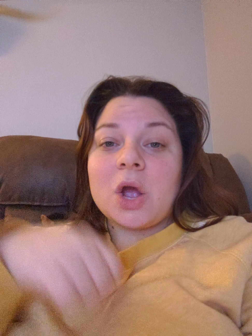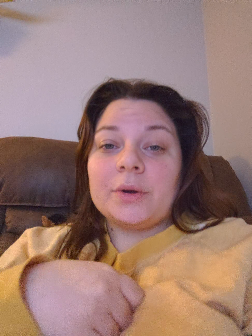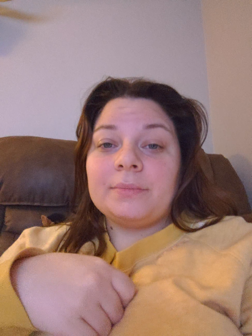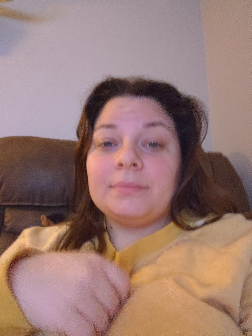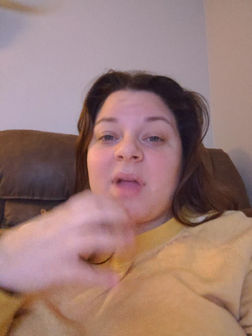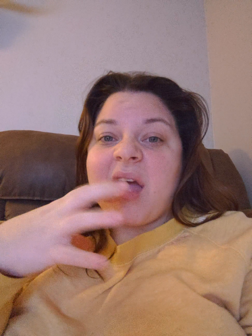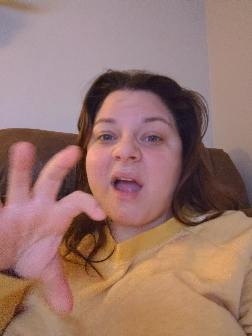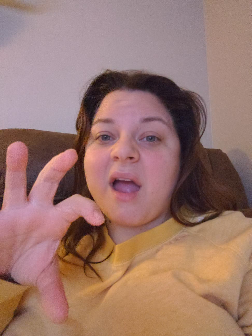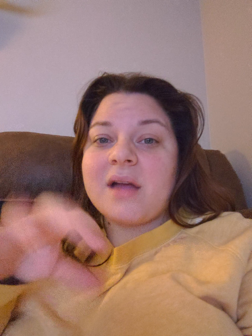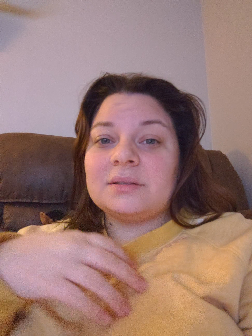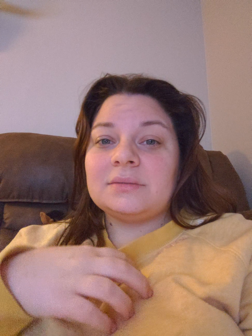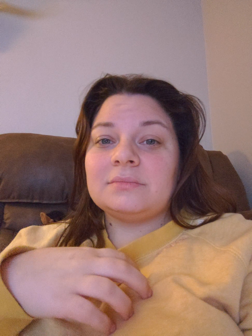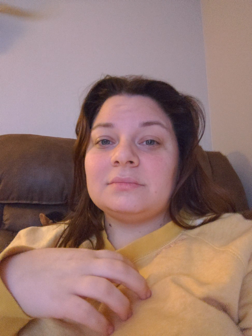hot